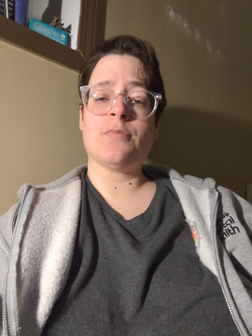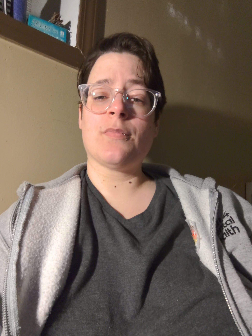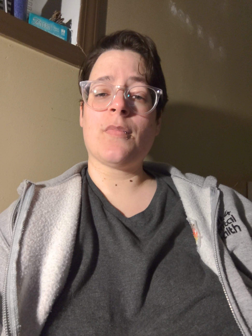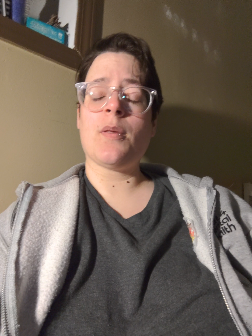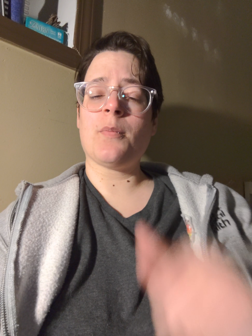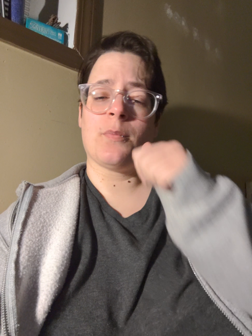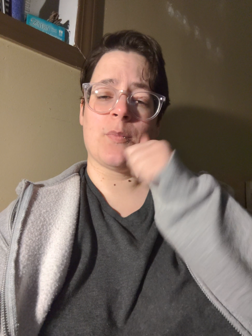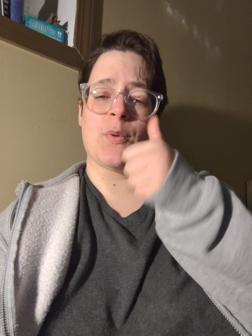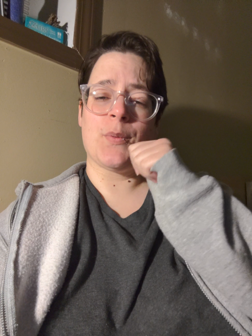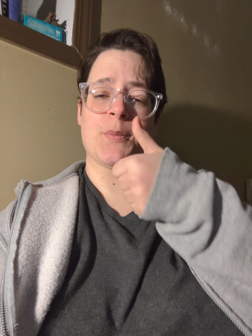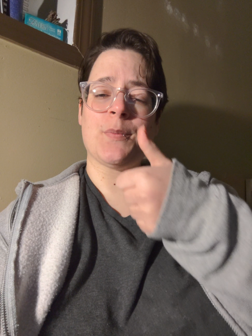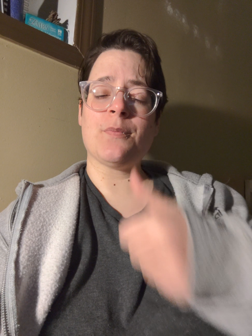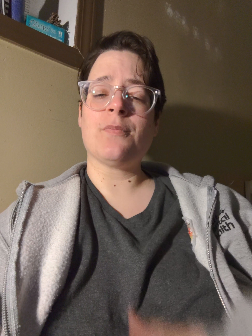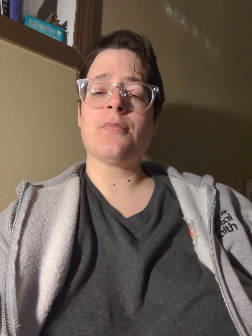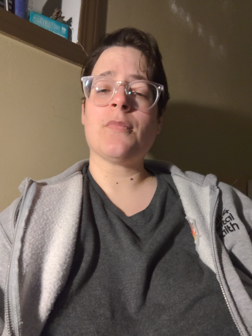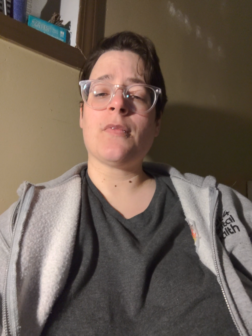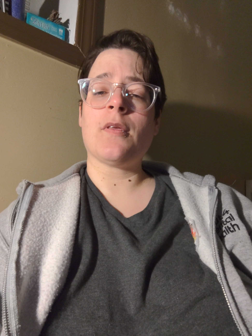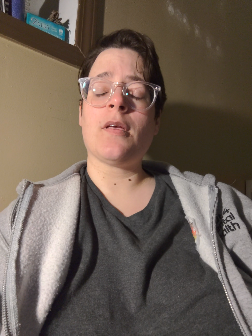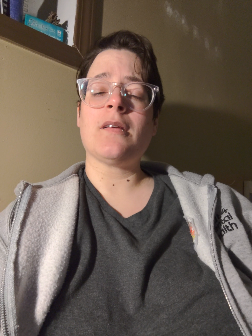tomorrow